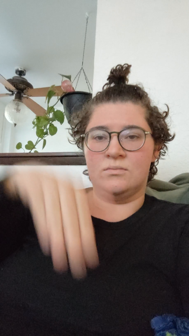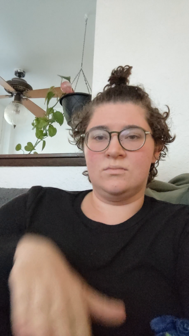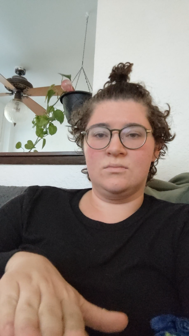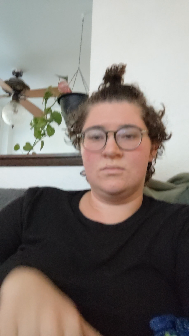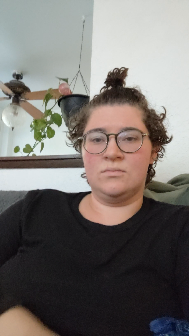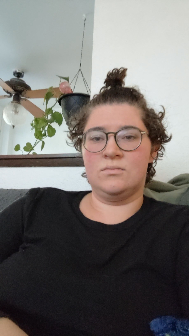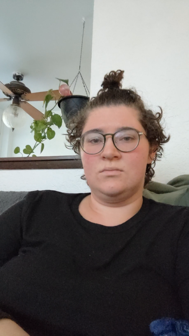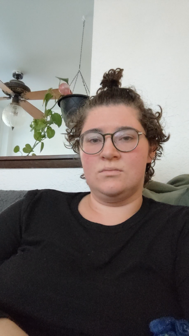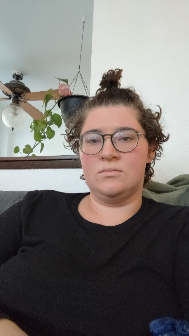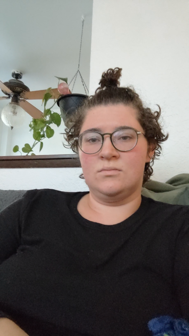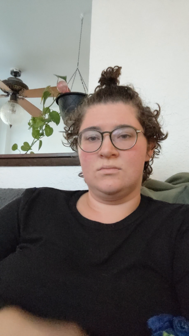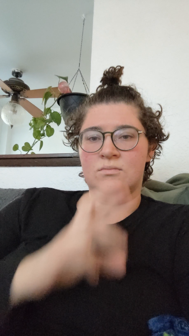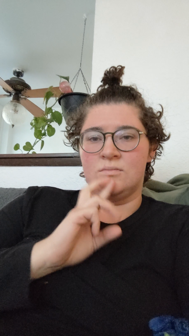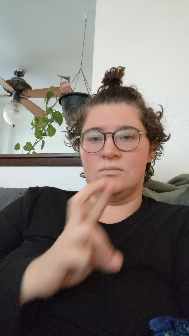are